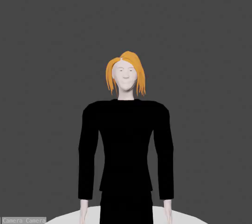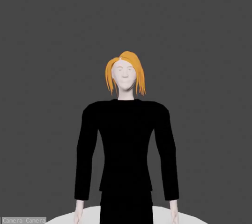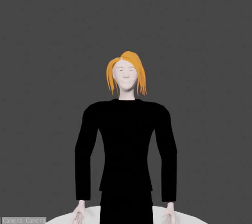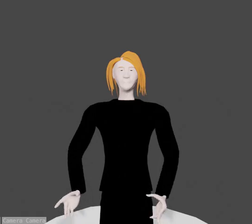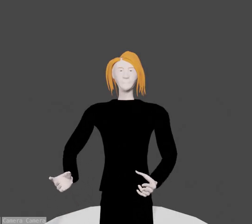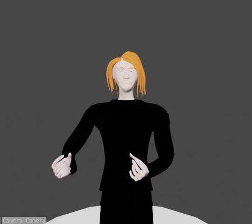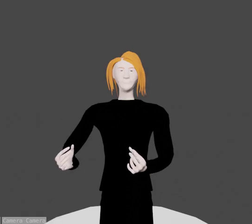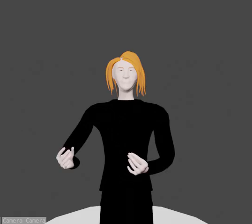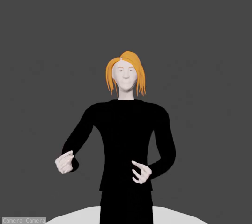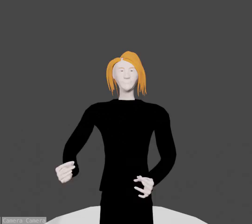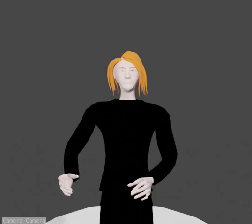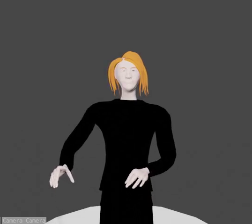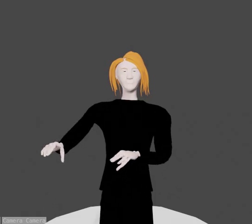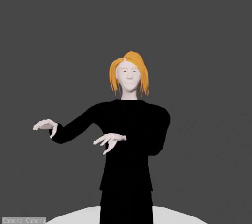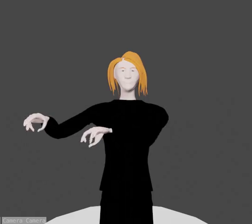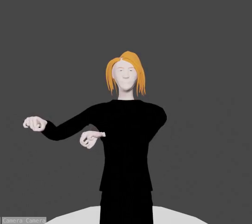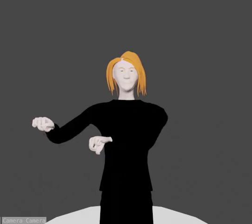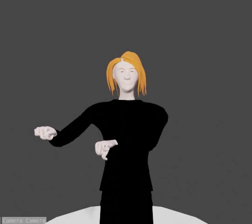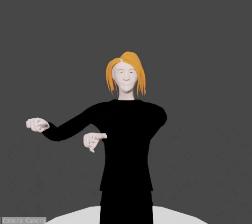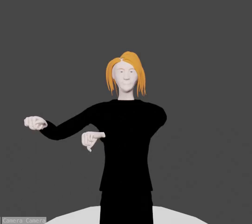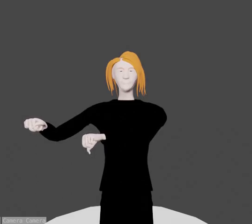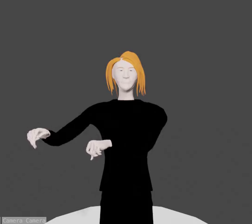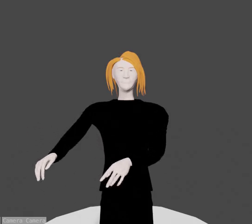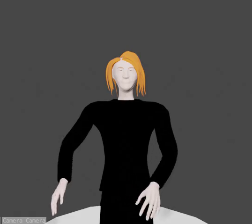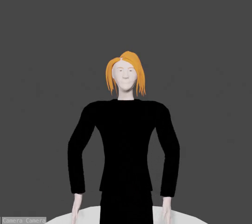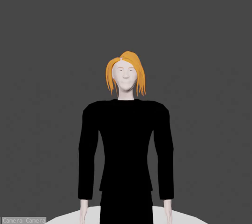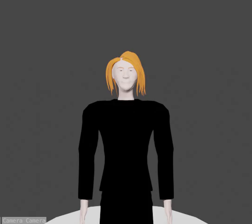Annex